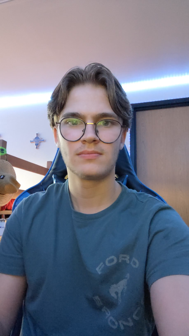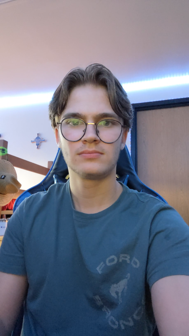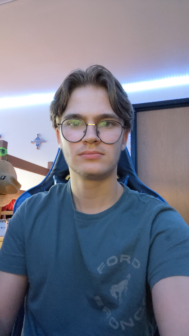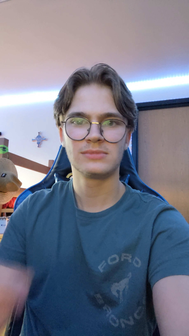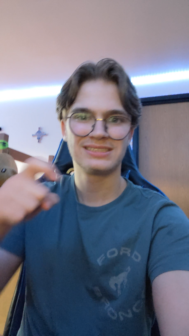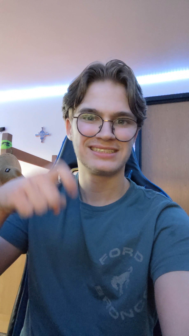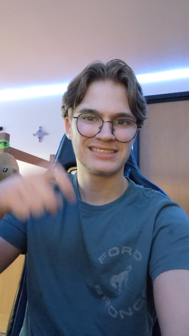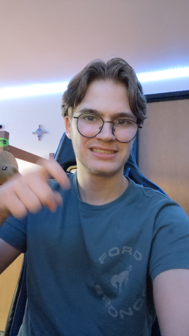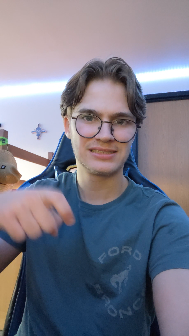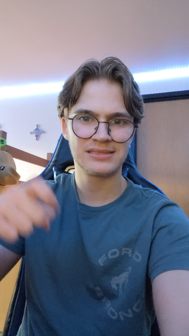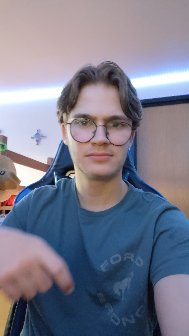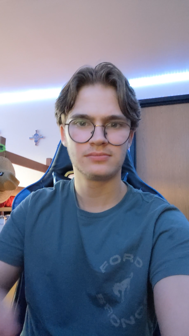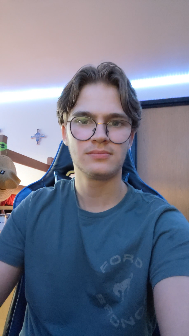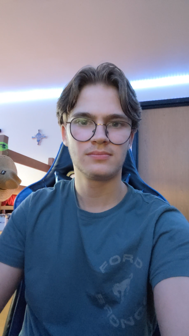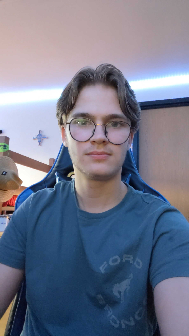need